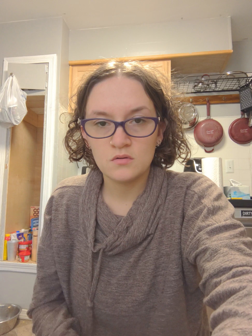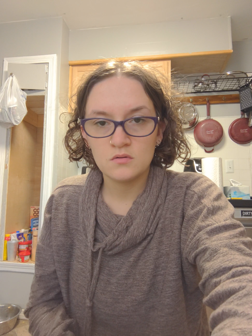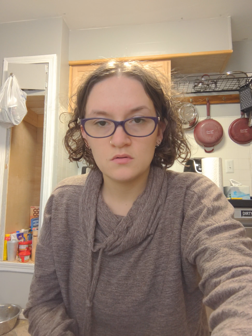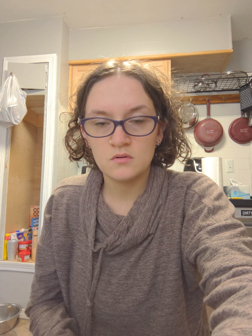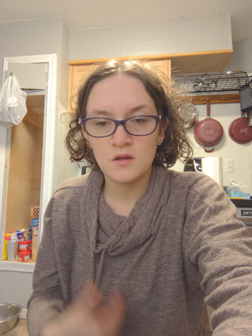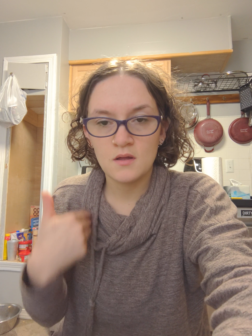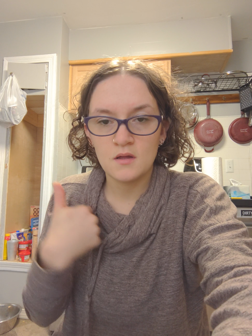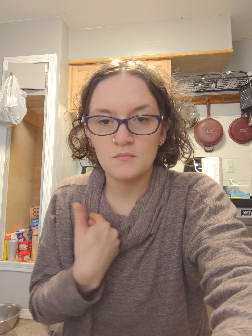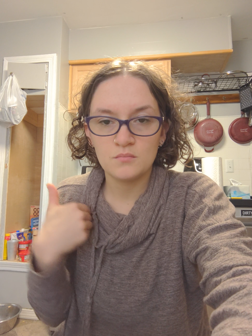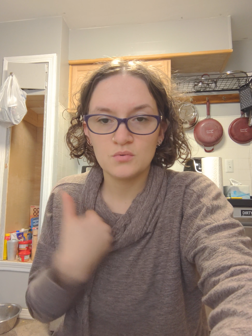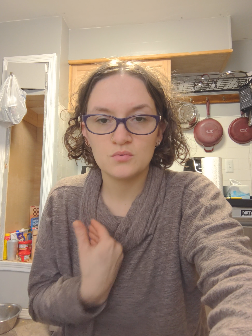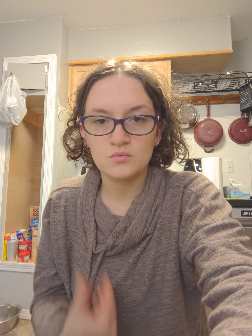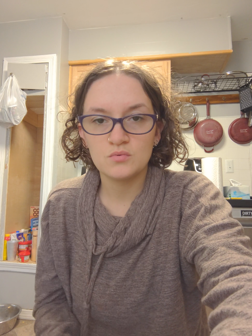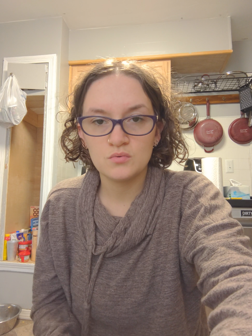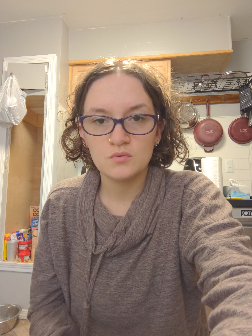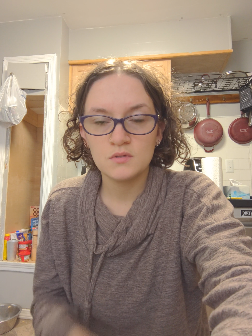animal